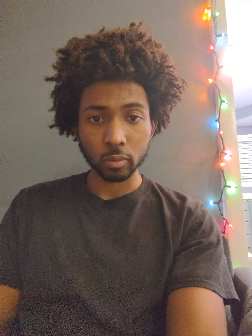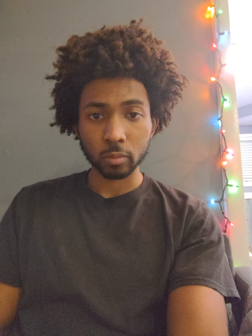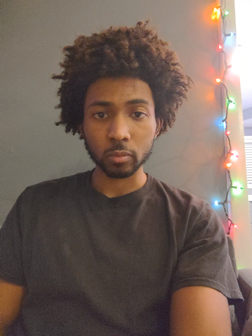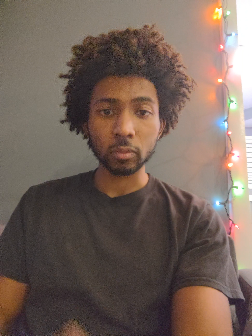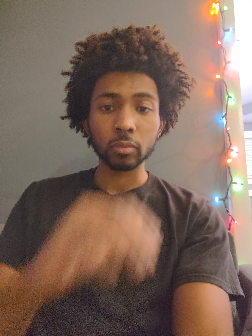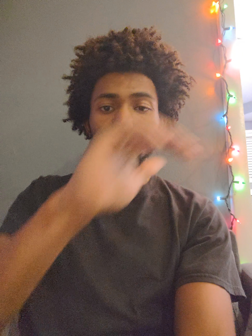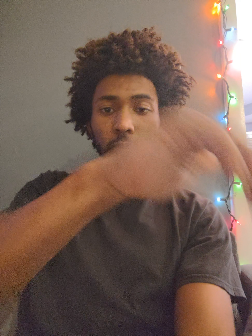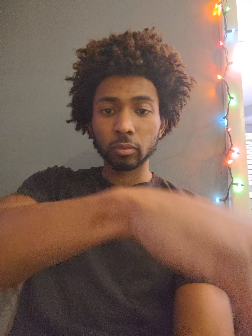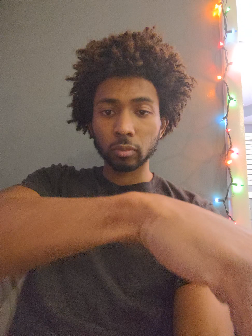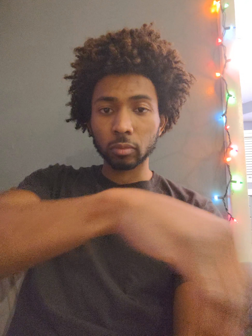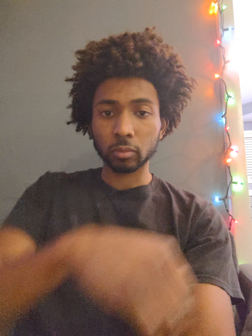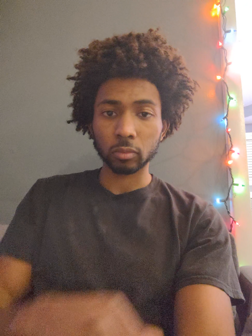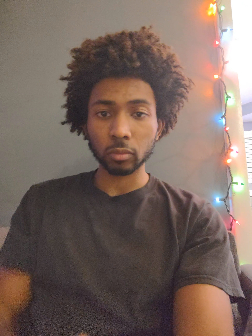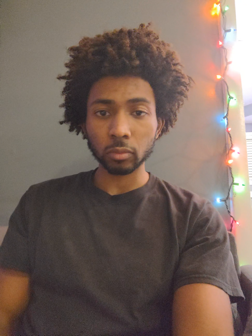night